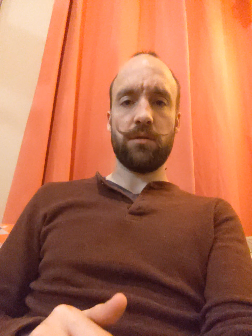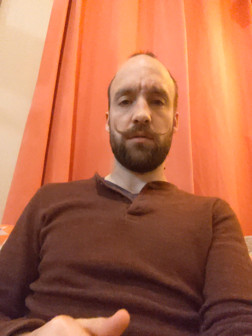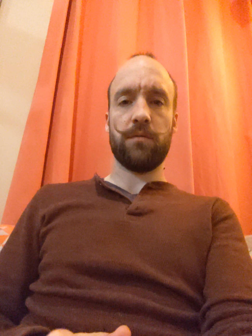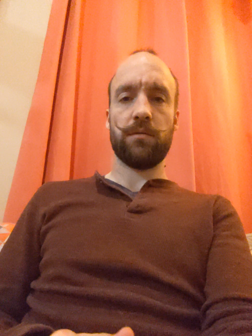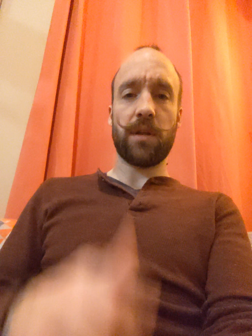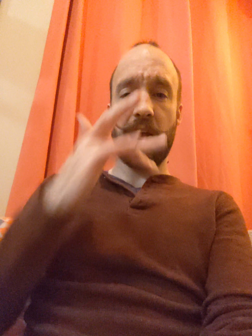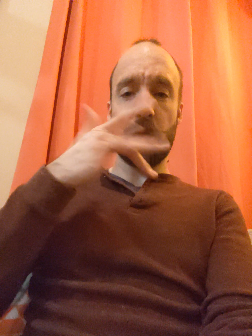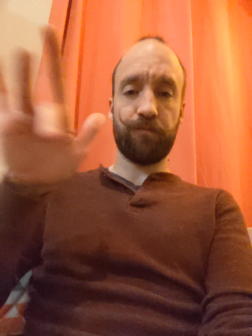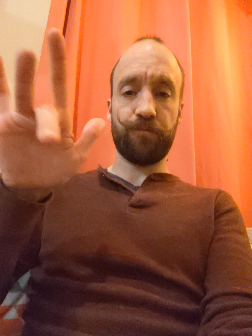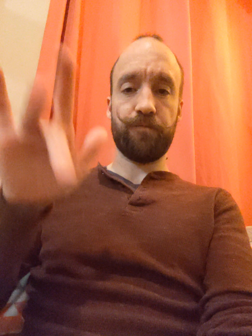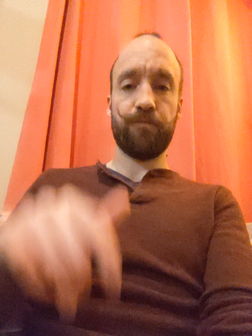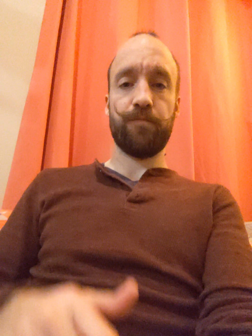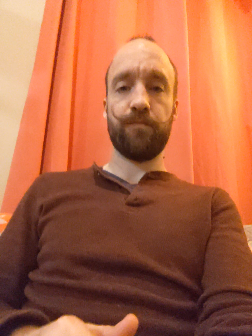empty